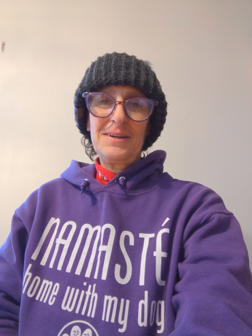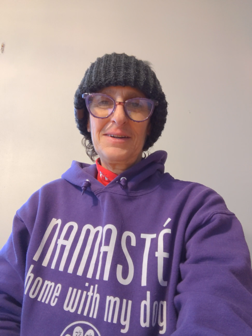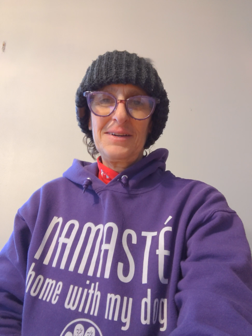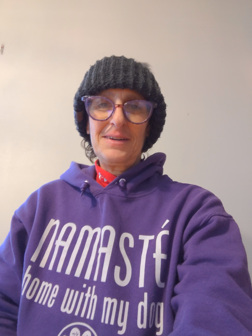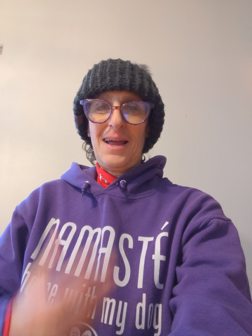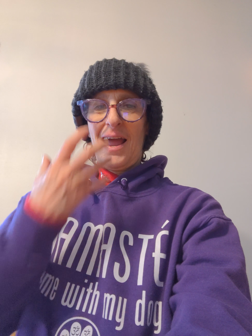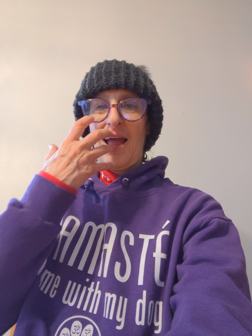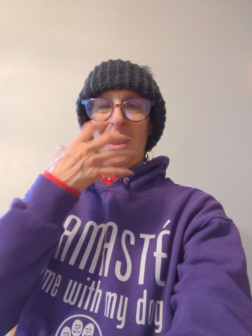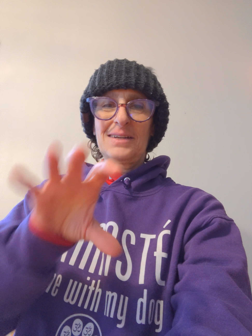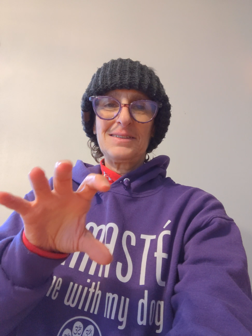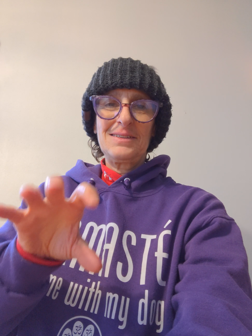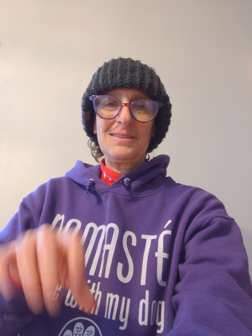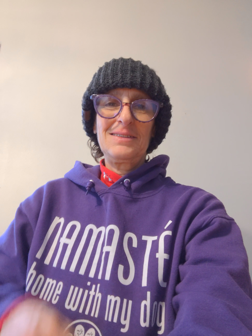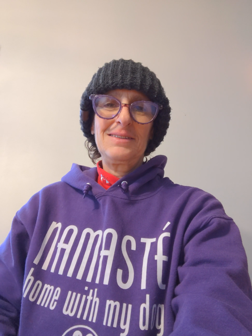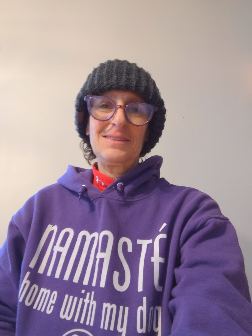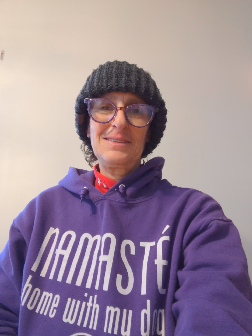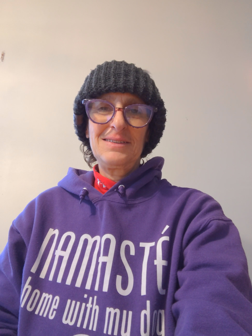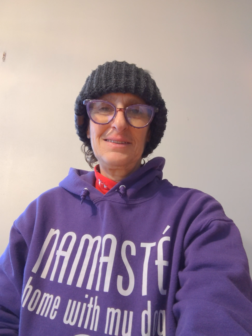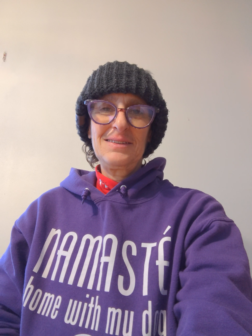hot